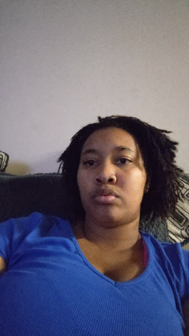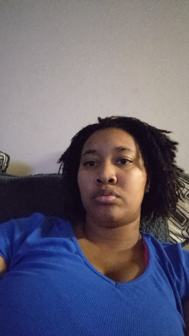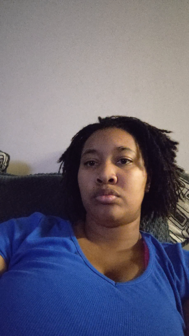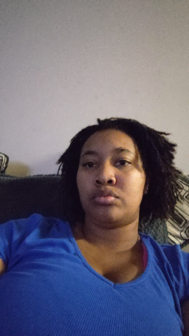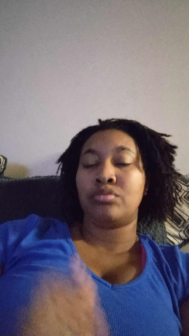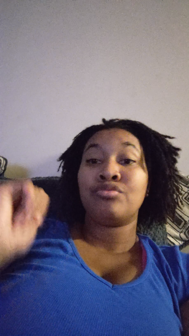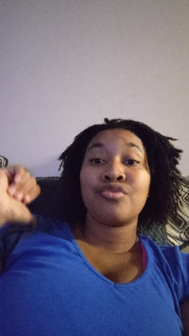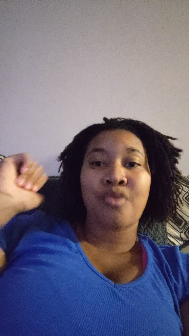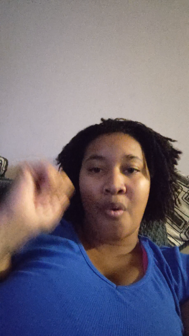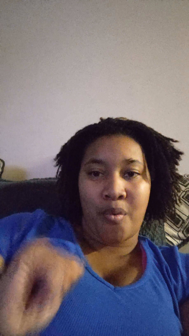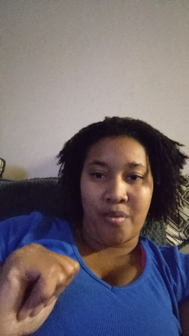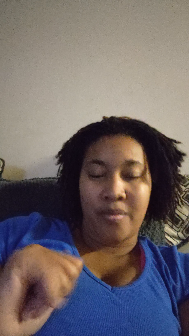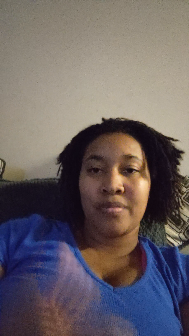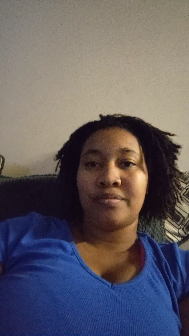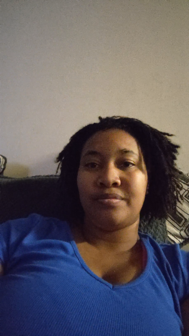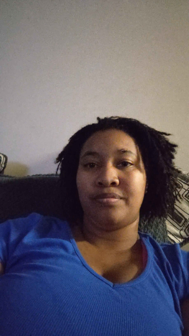coats